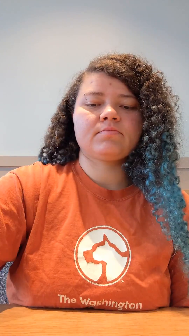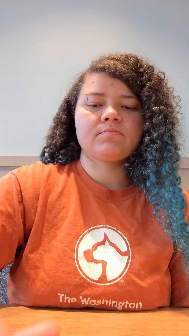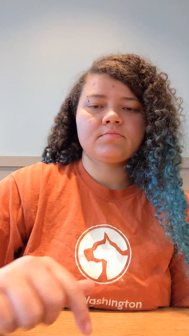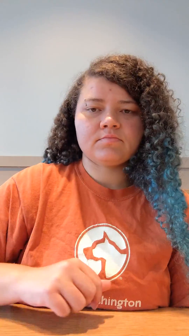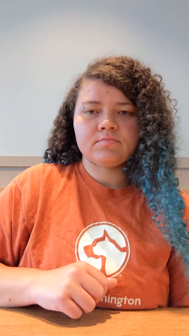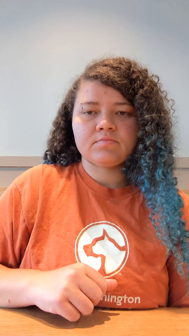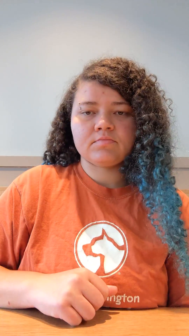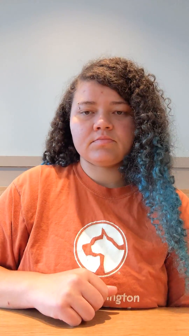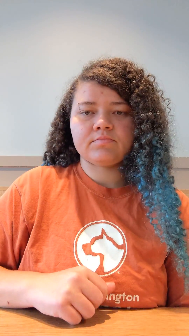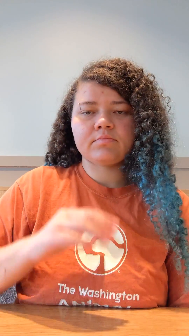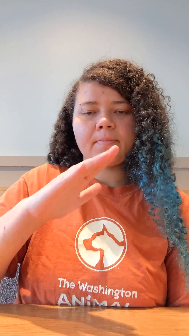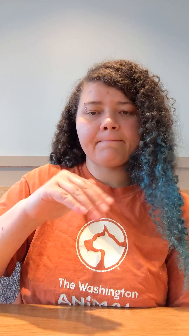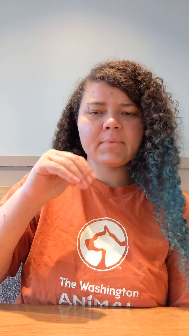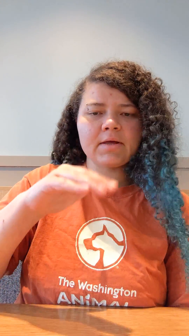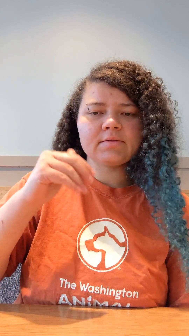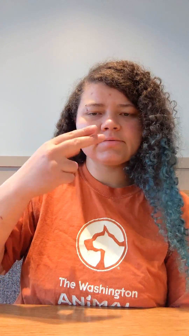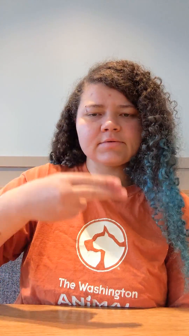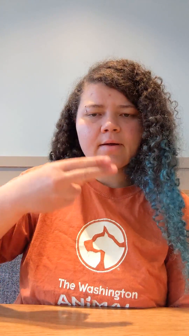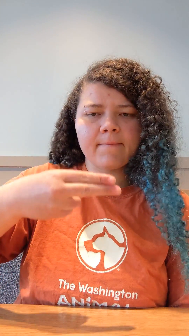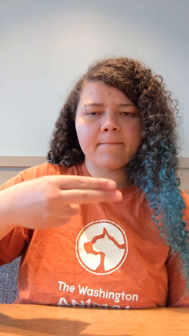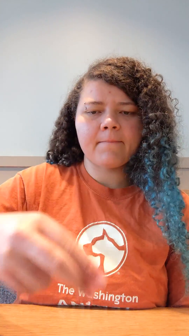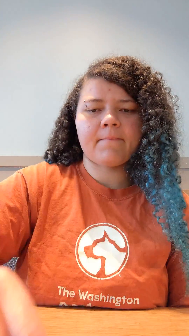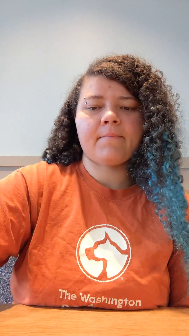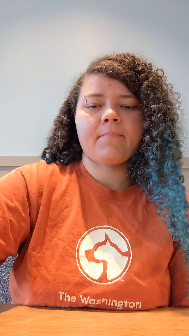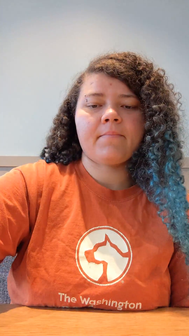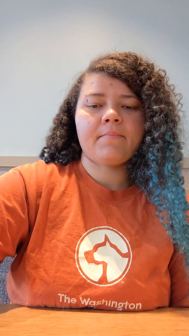pet's name